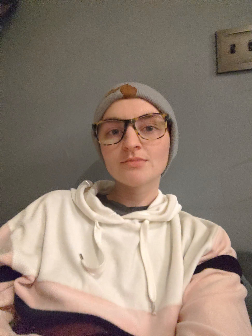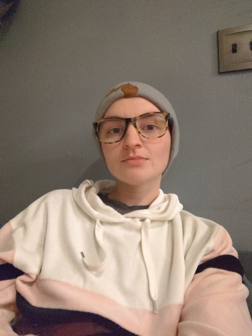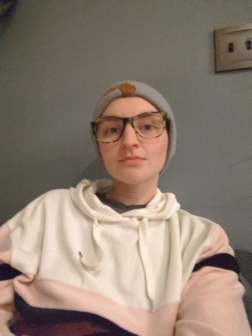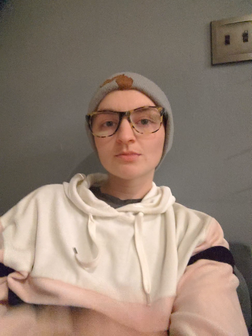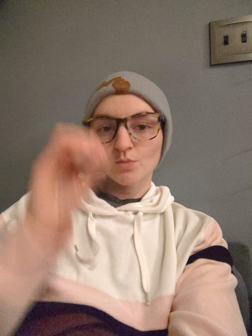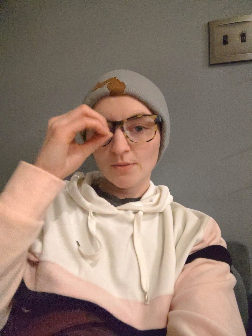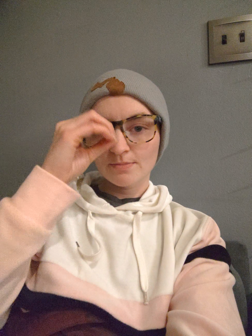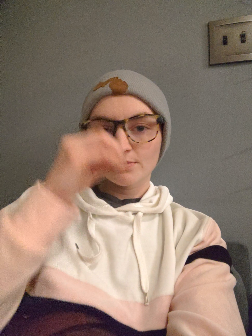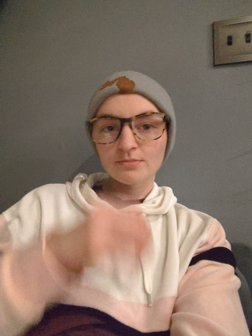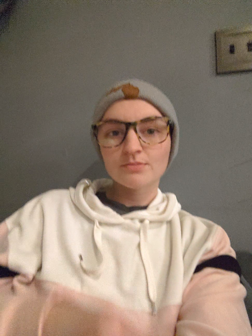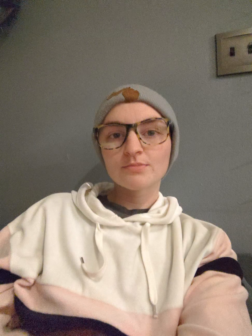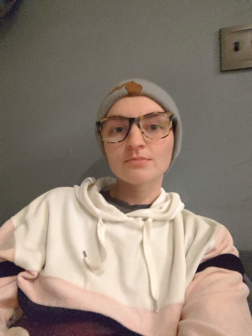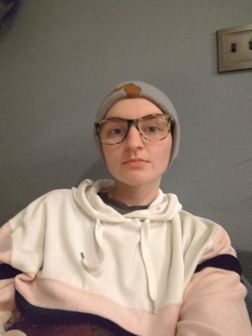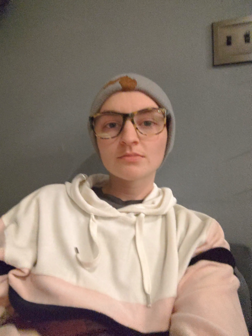owl